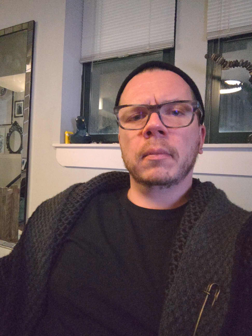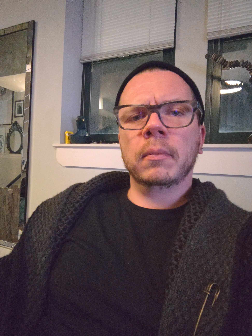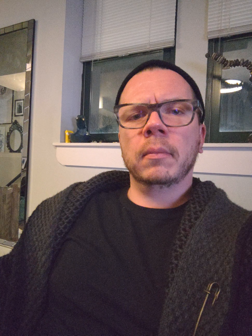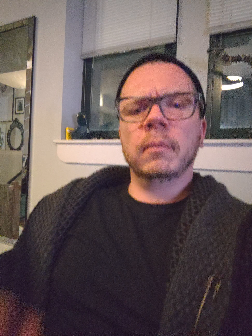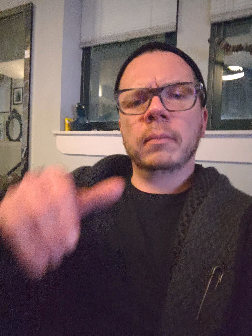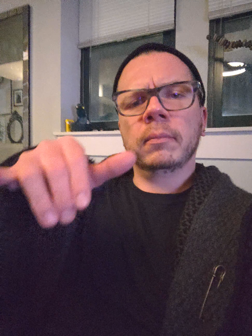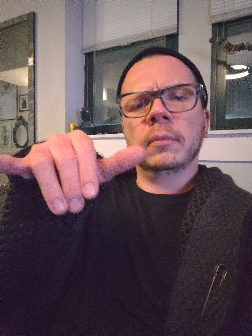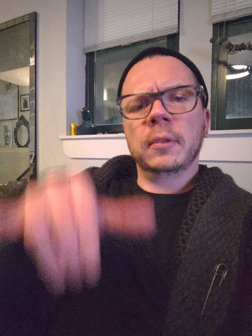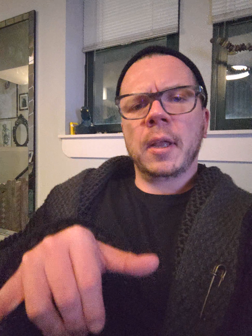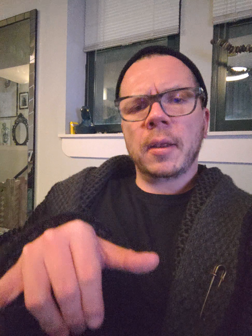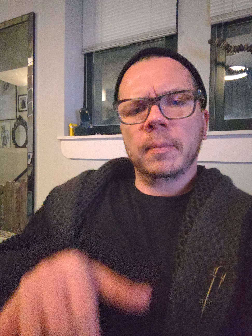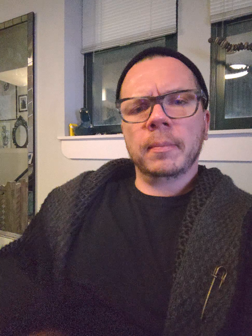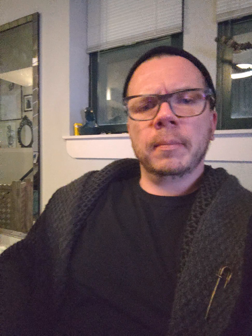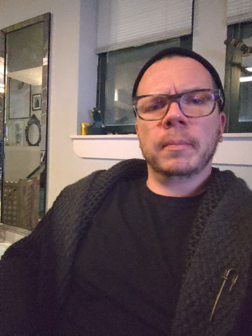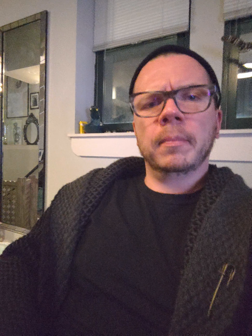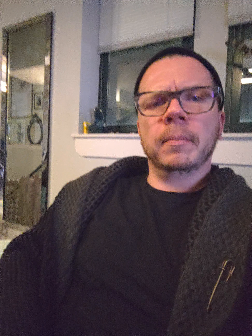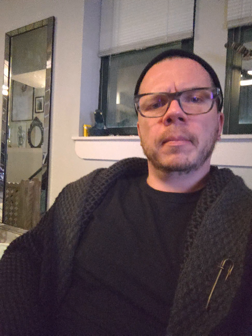stay